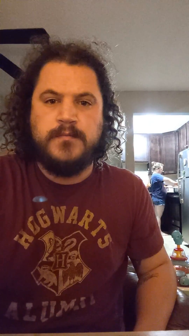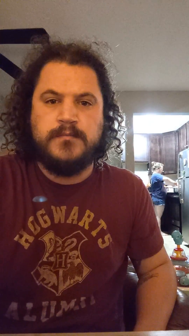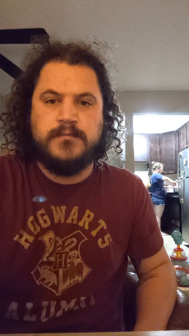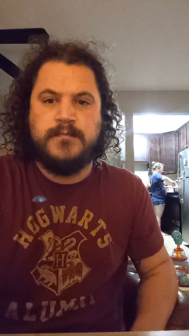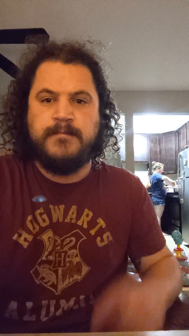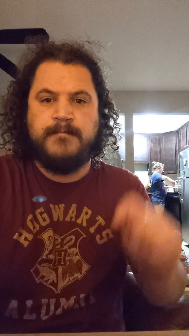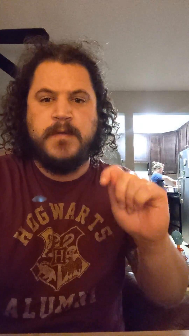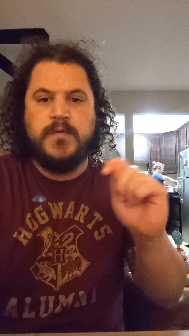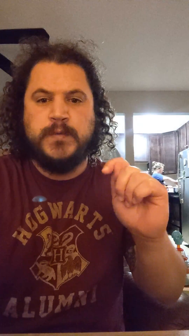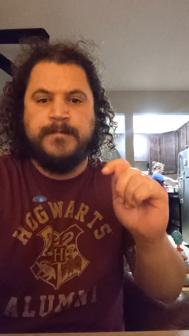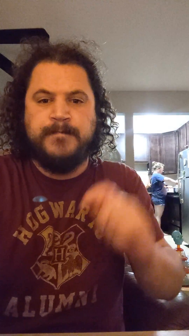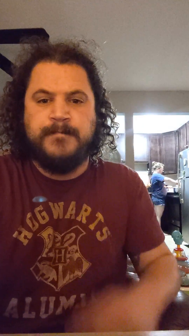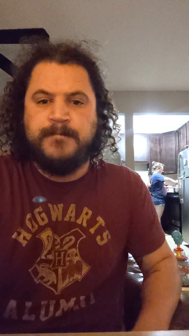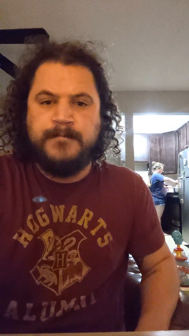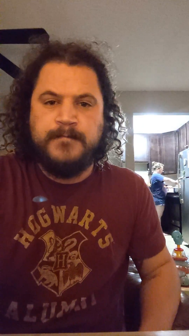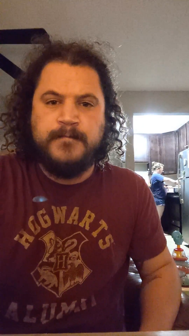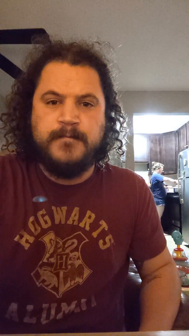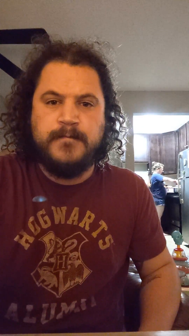bathroom